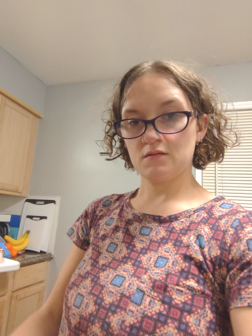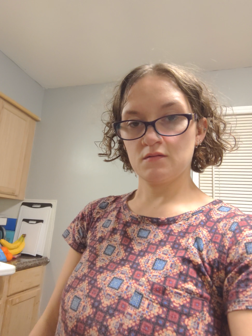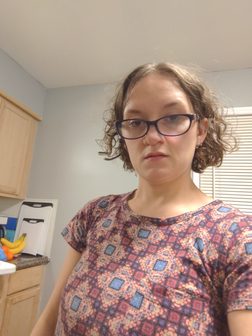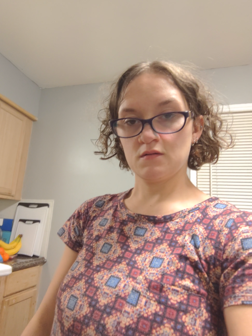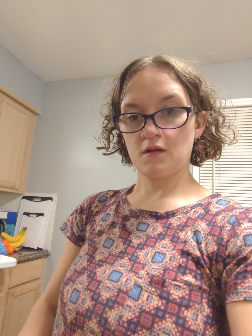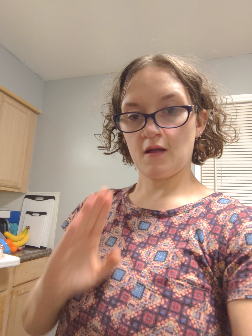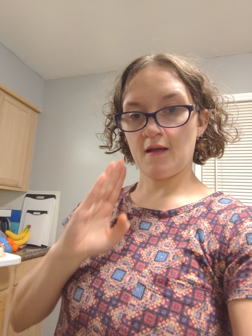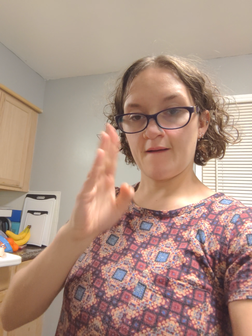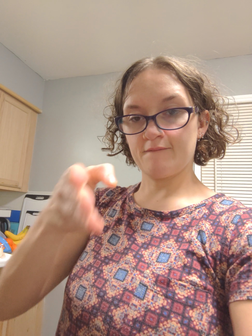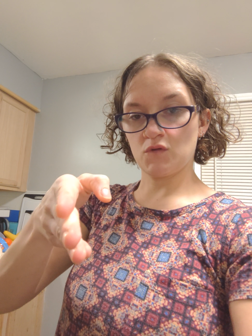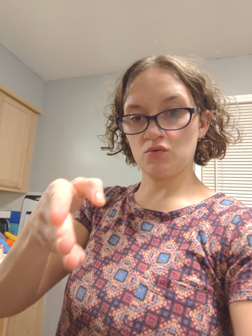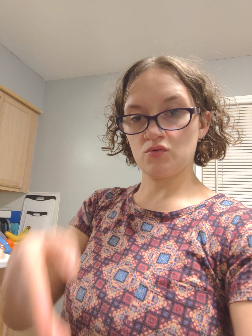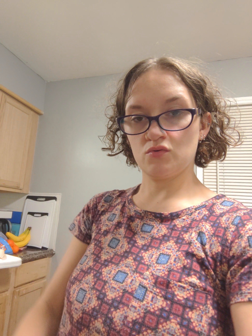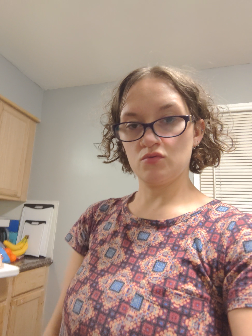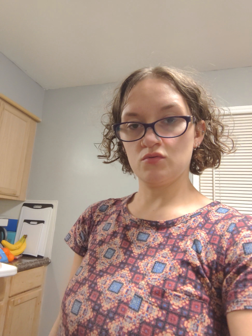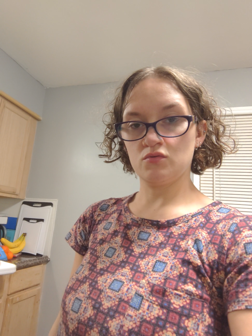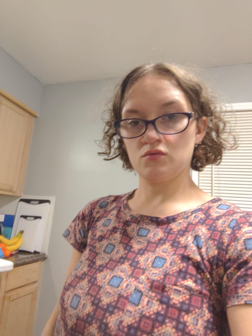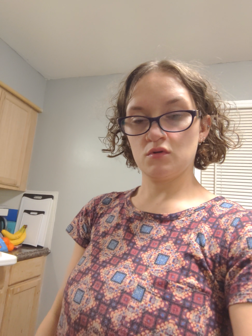after